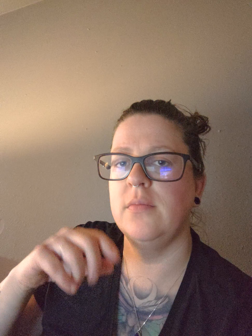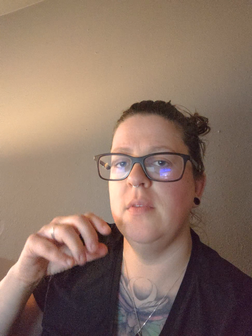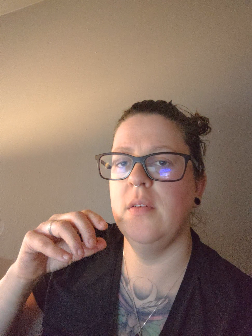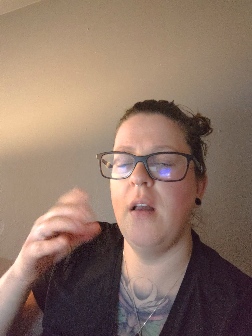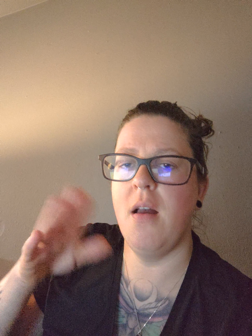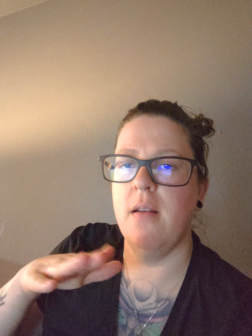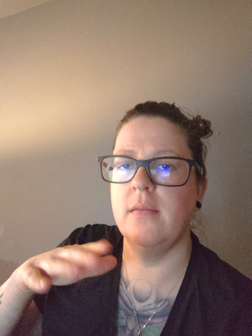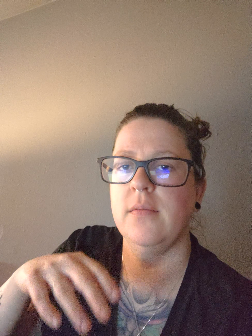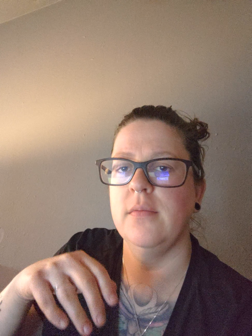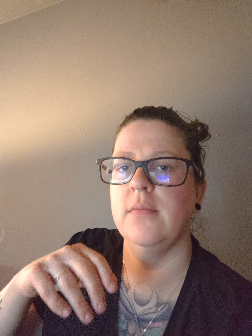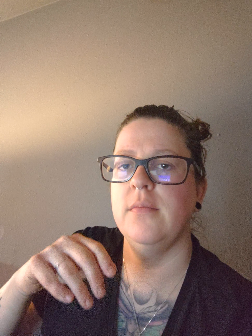on